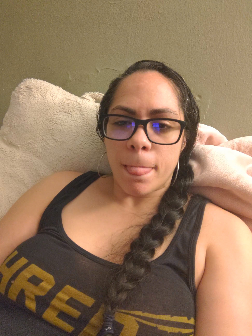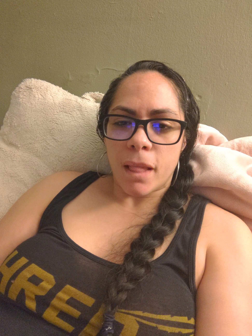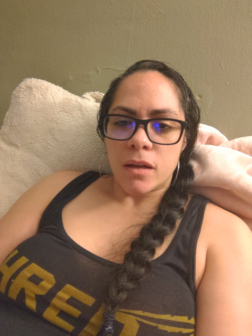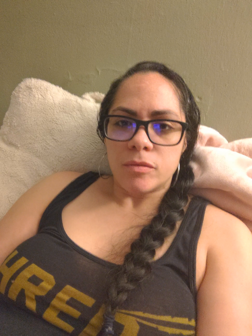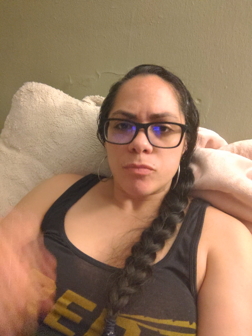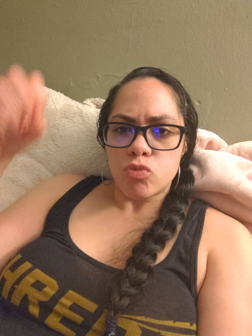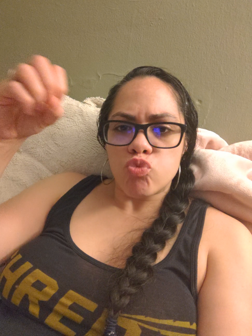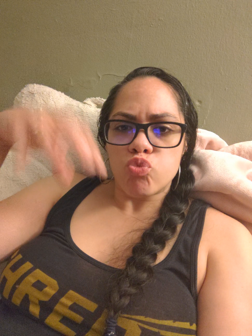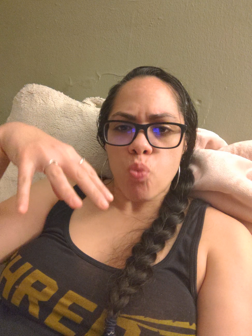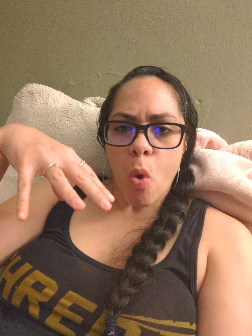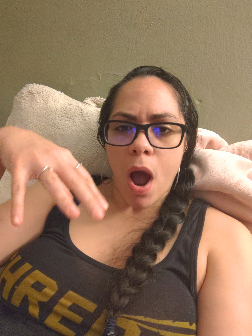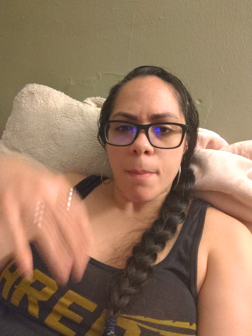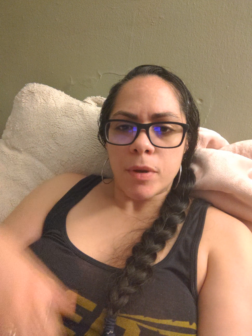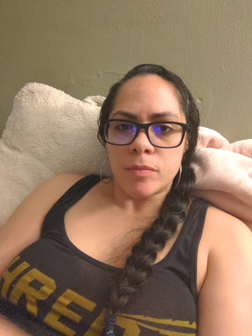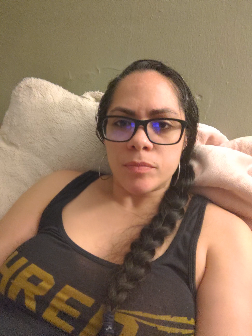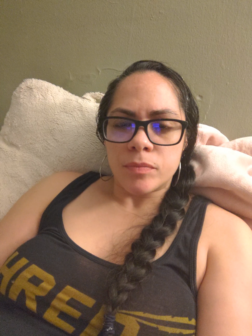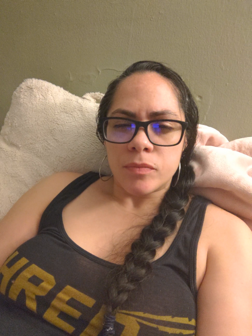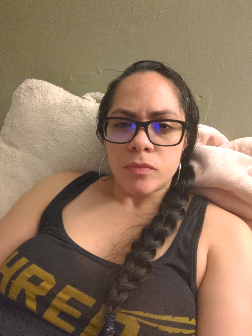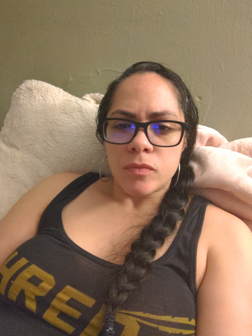drop